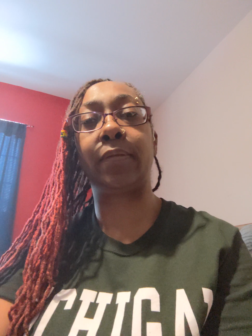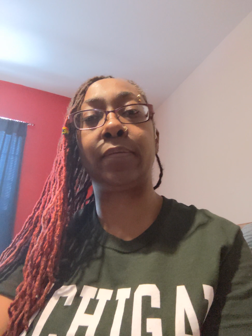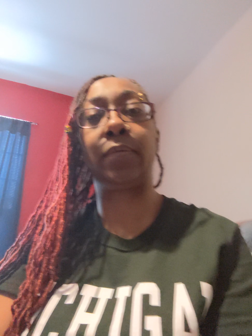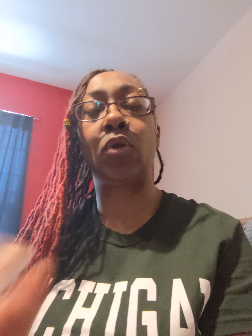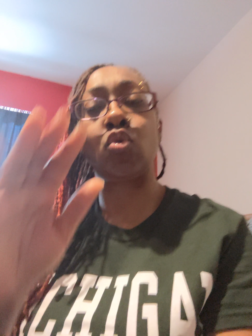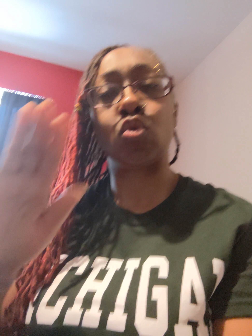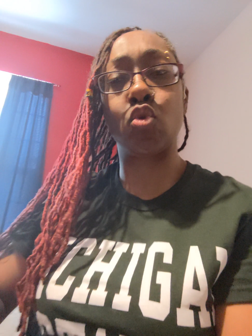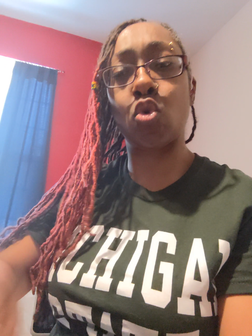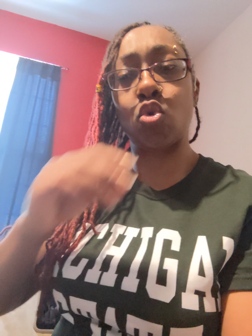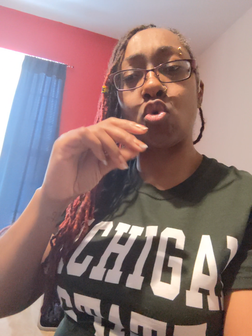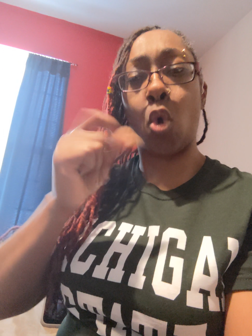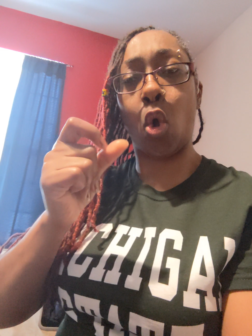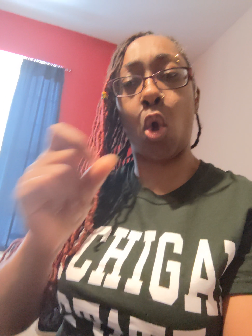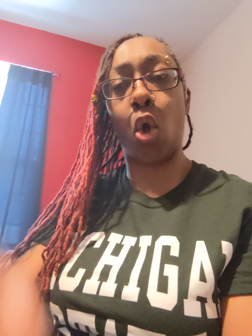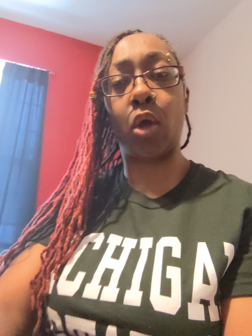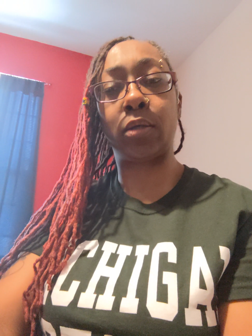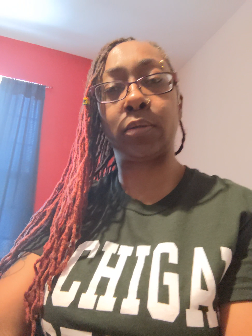dog